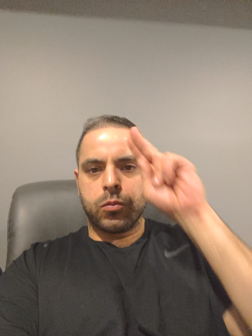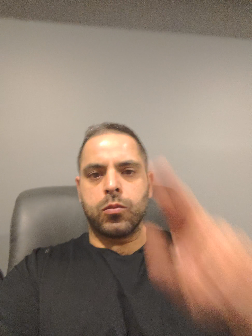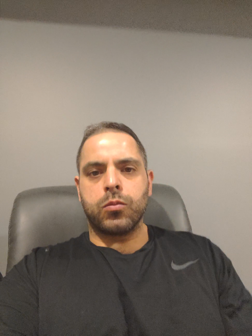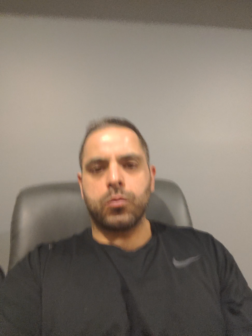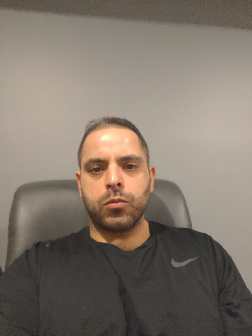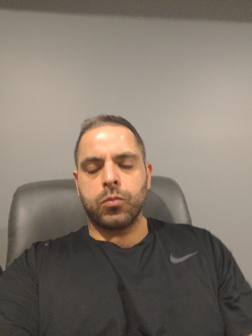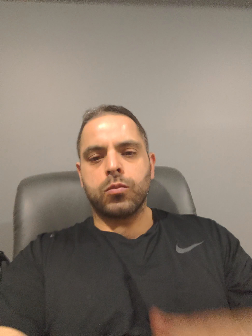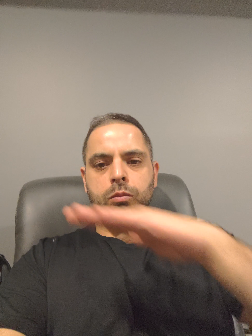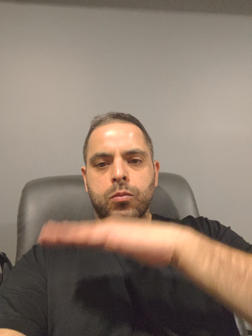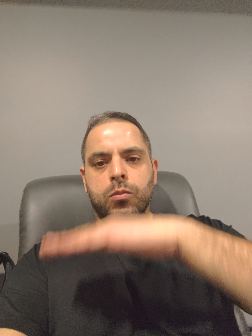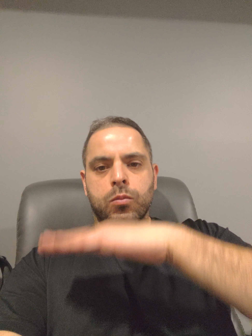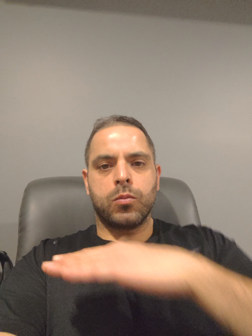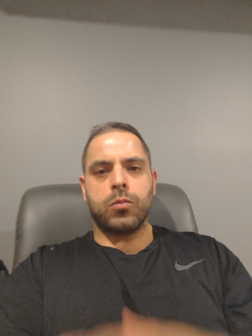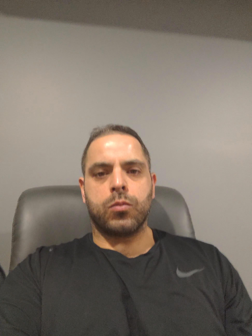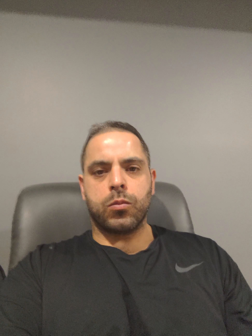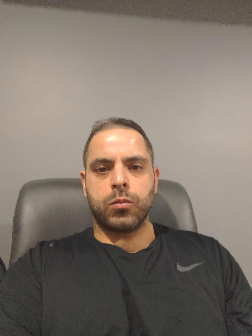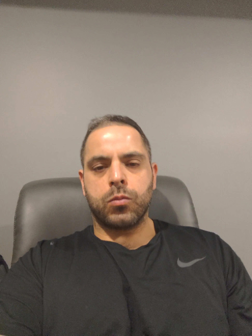table